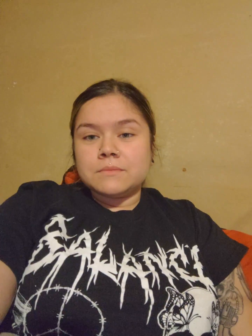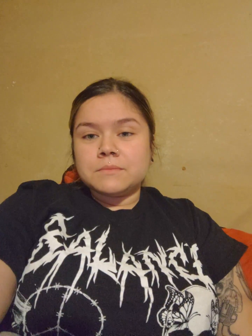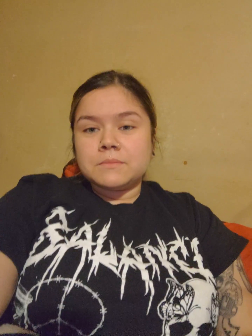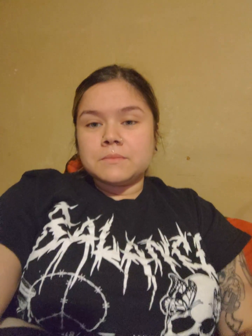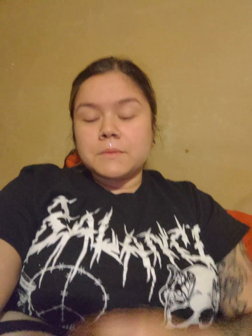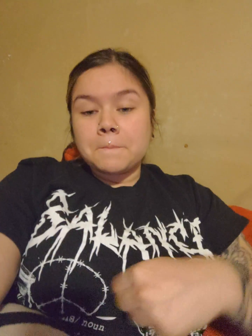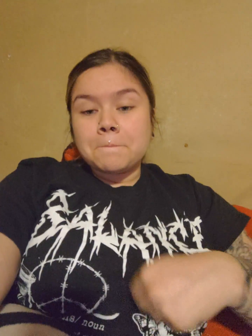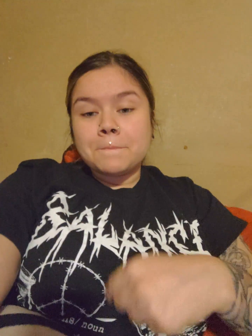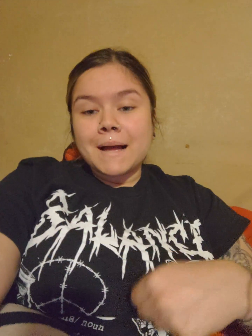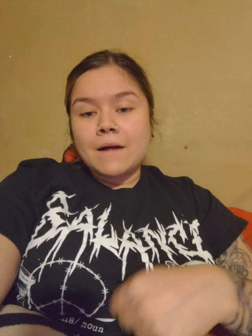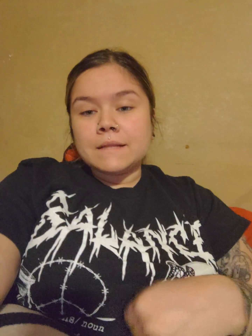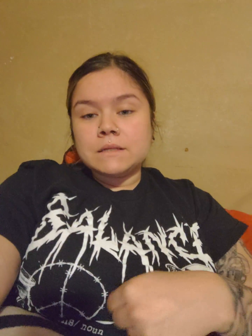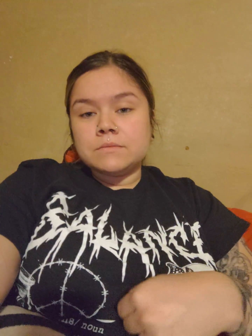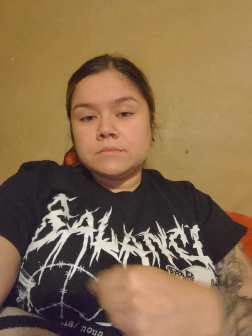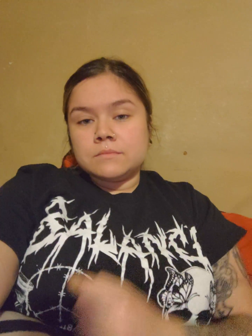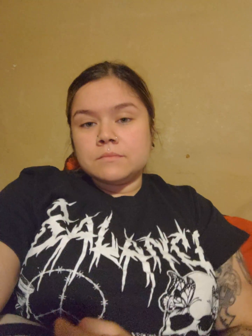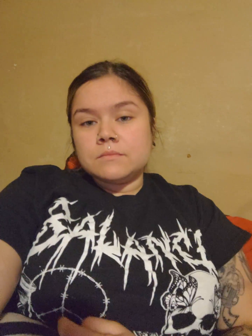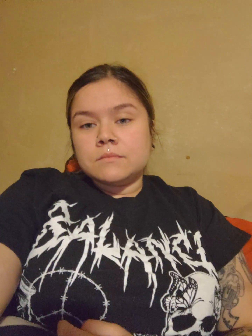belly button